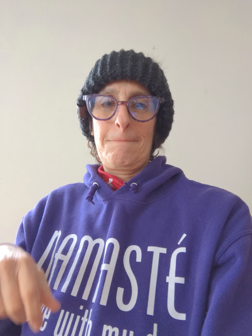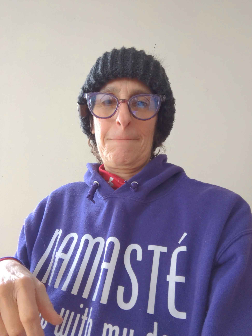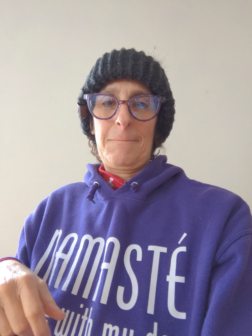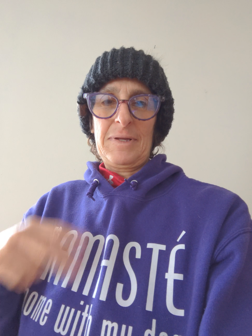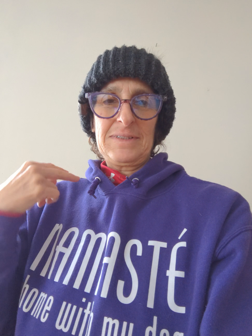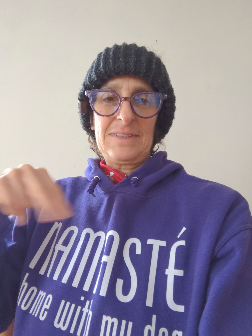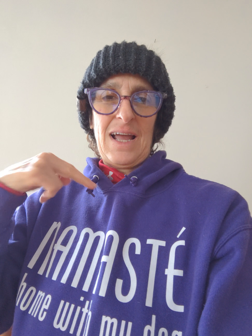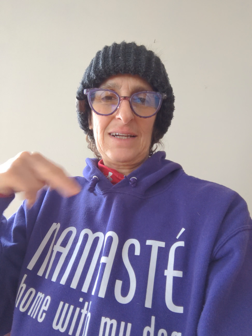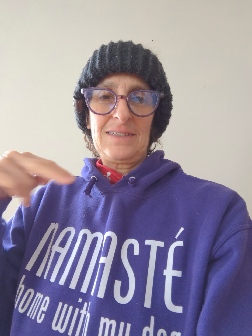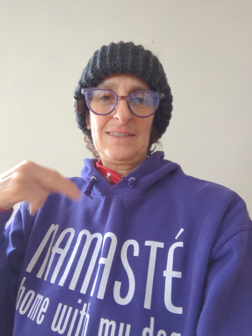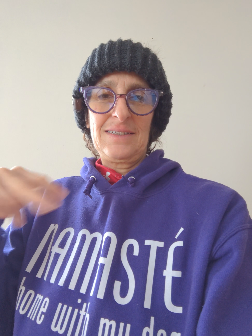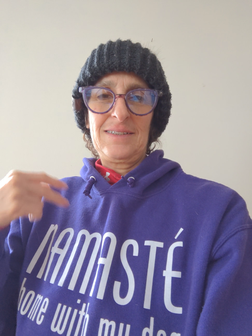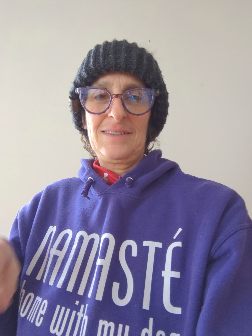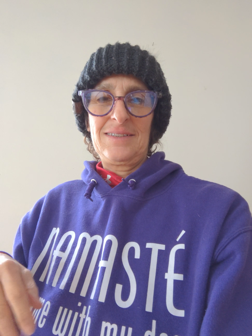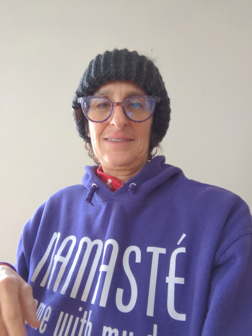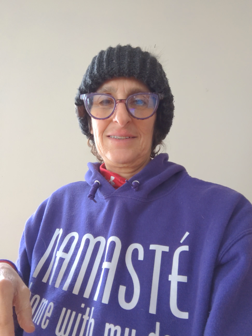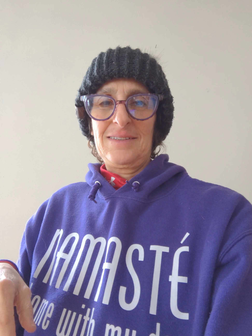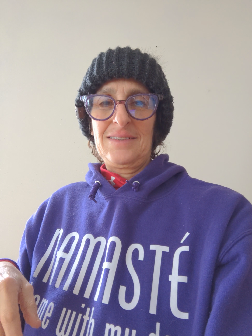dance